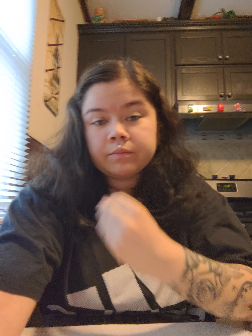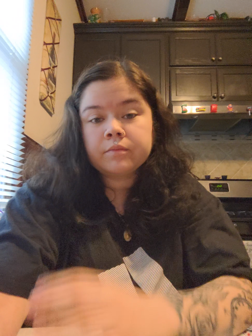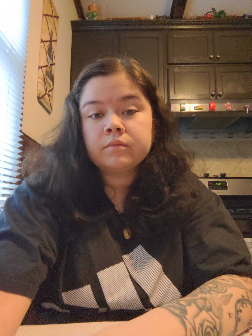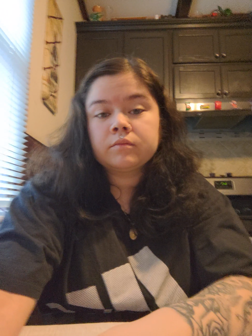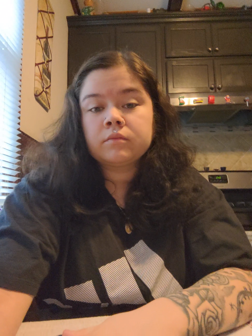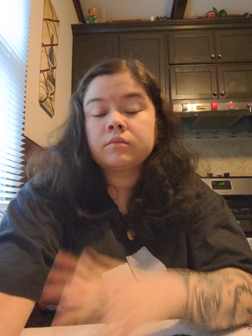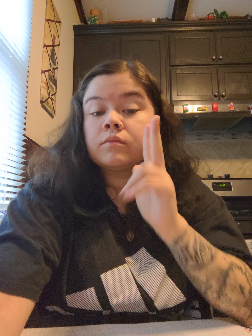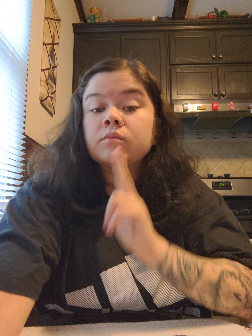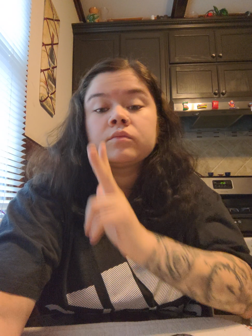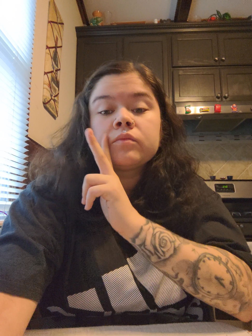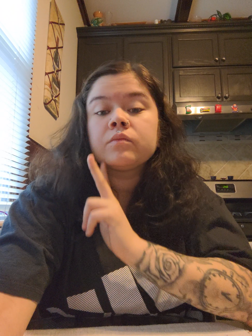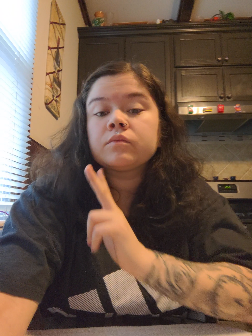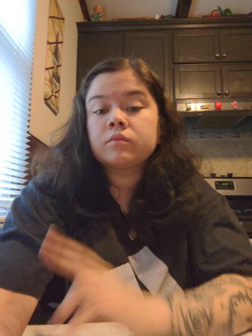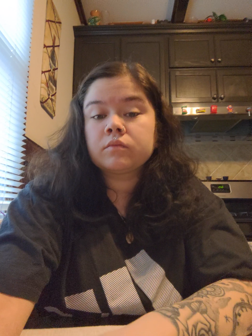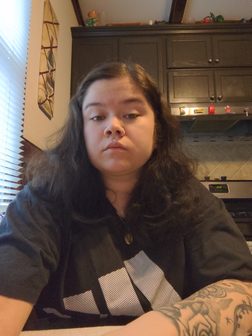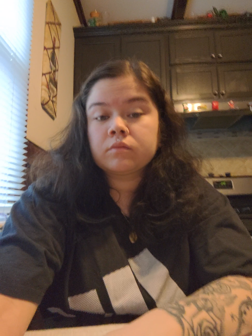underwear